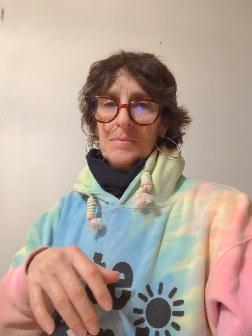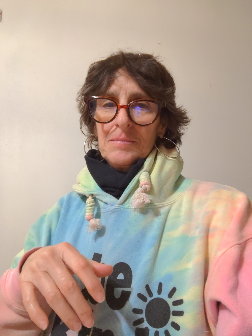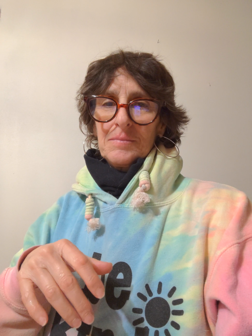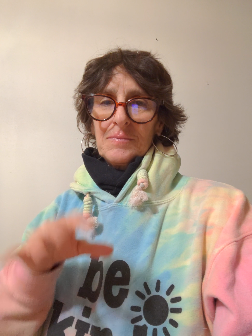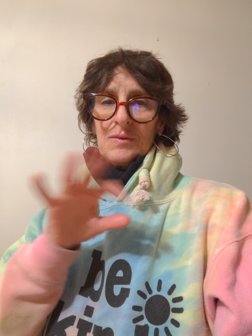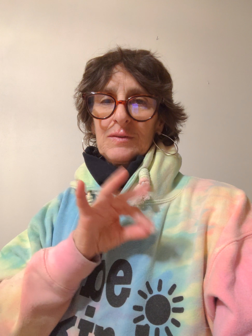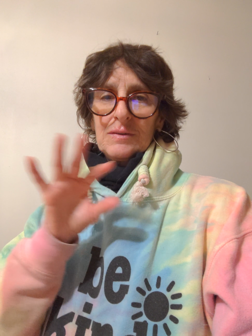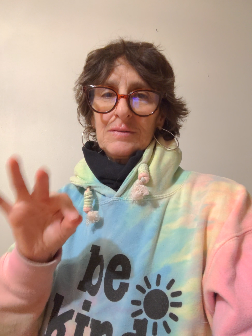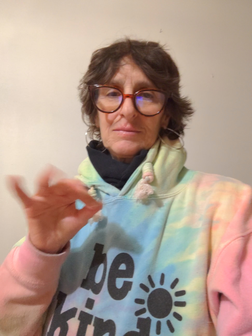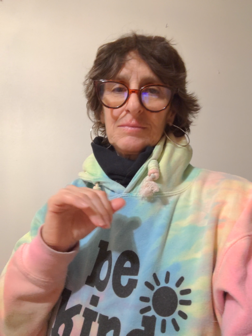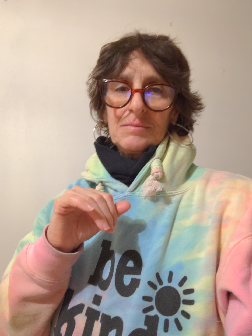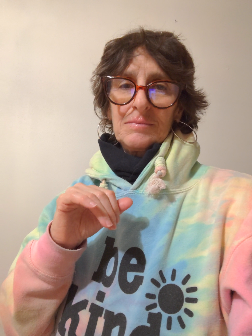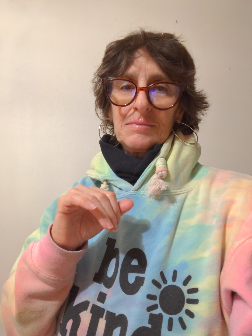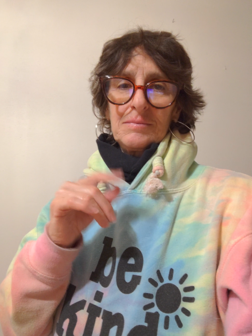french fries